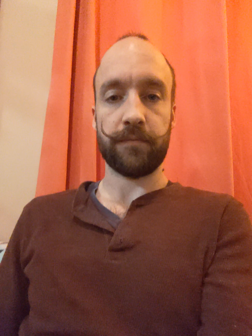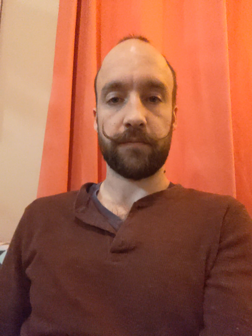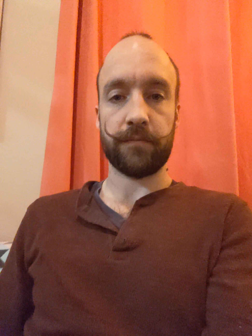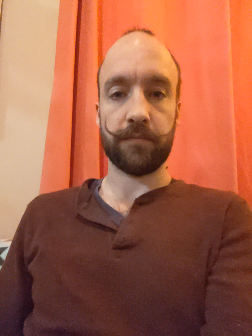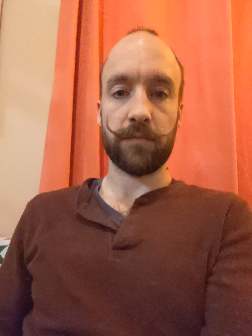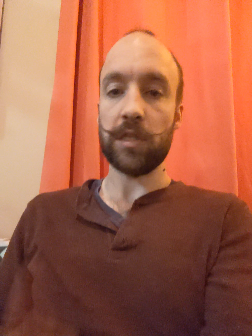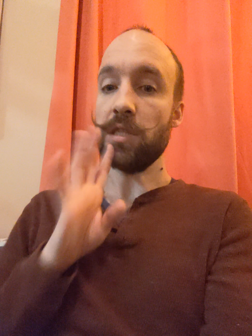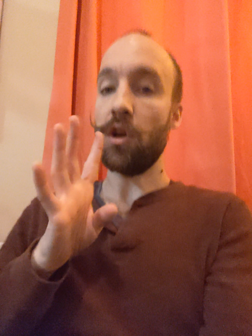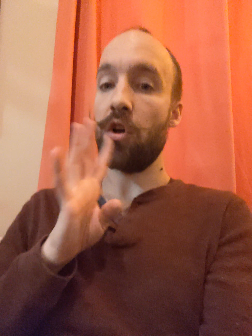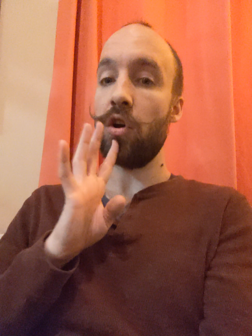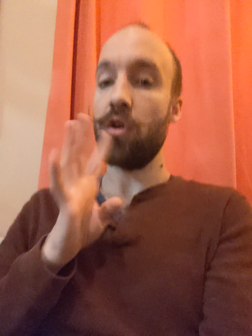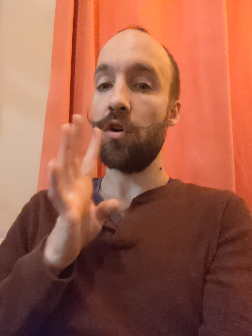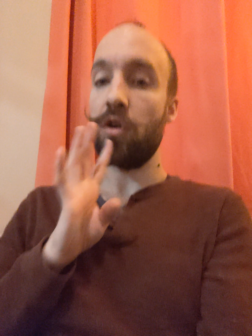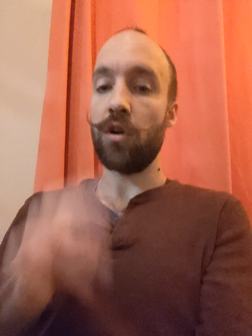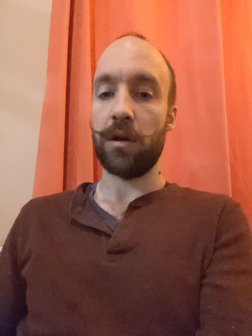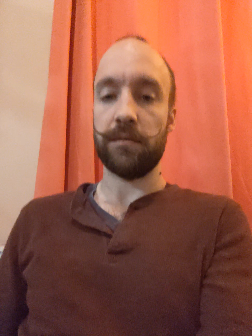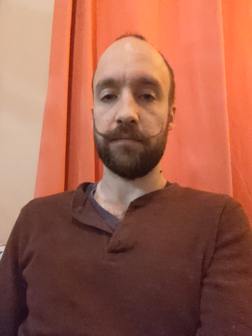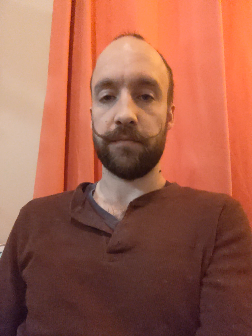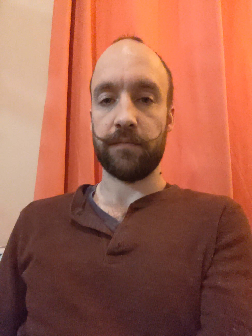talk